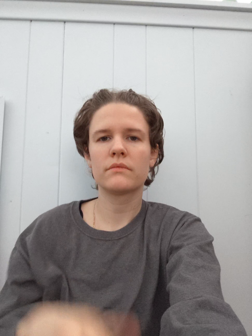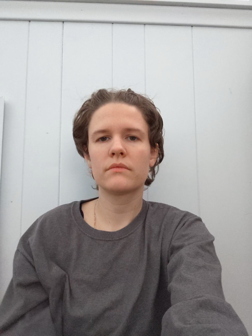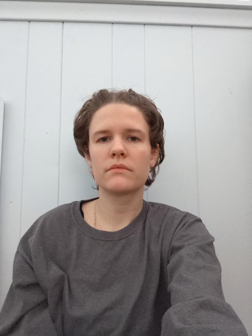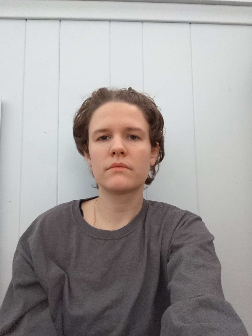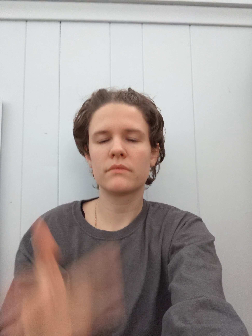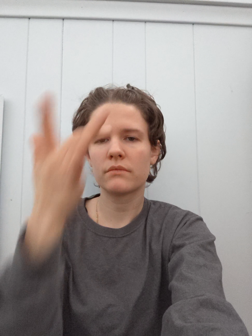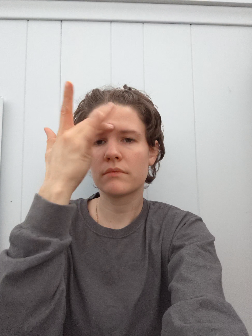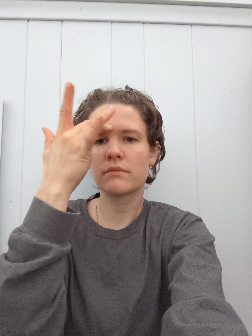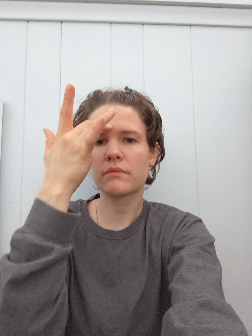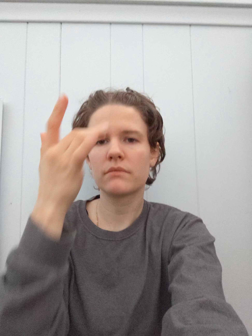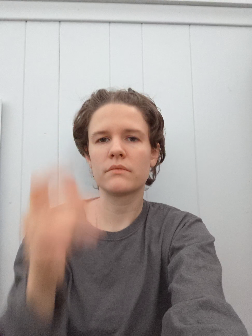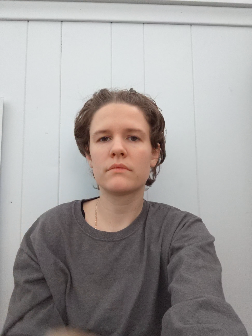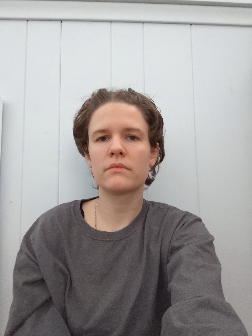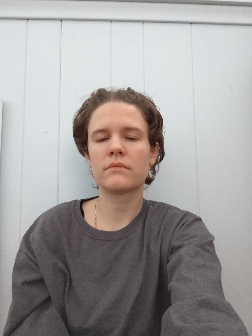sick